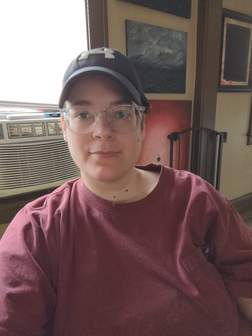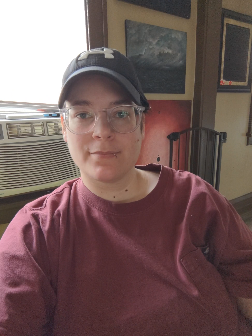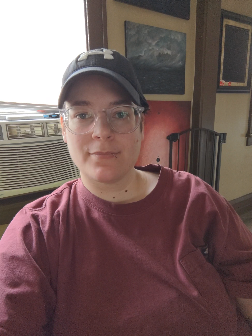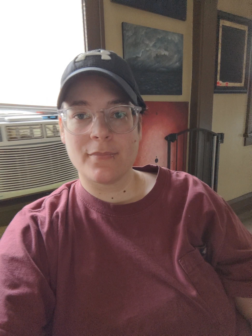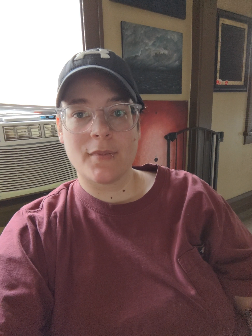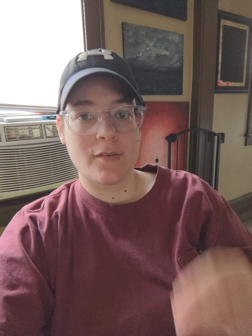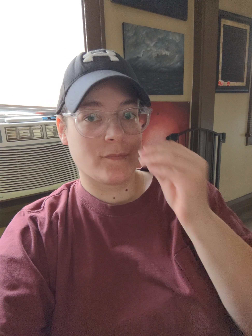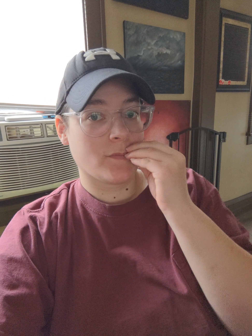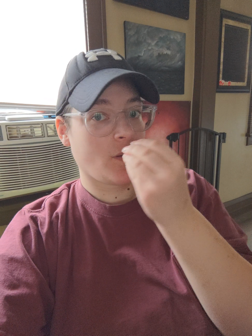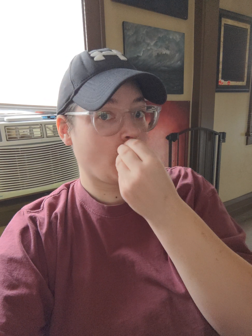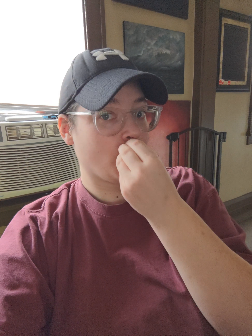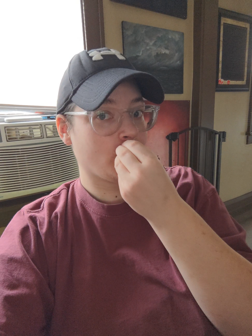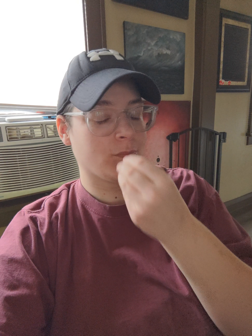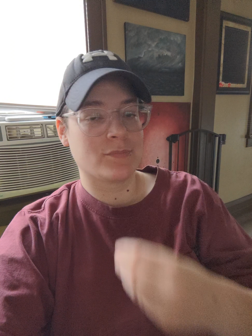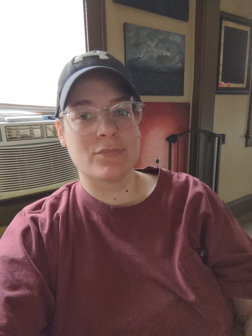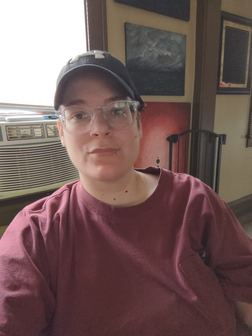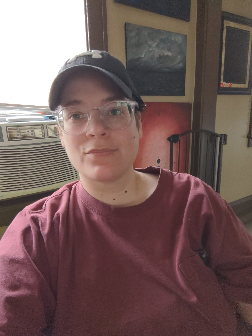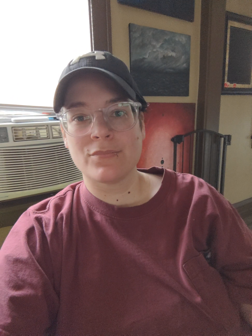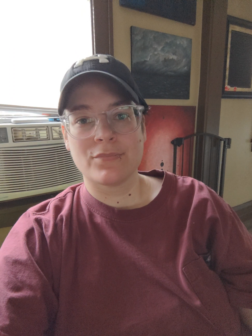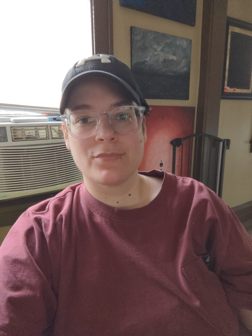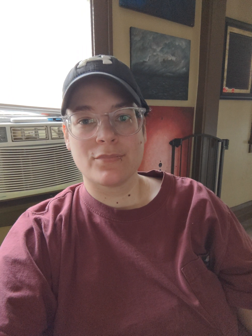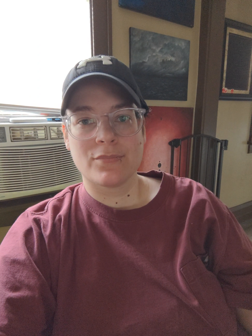flower